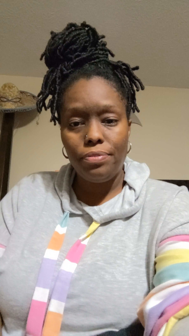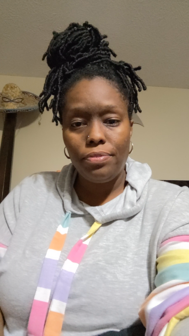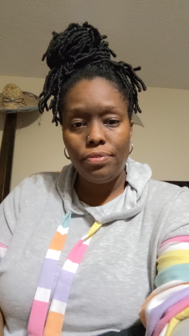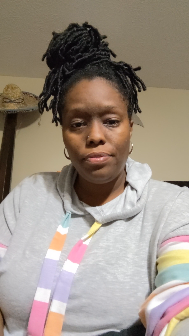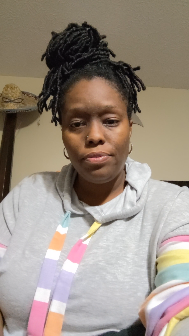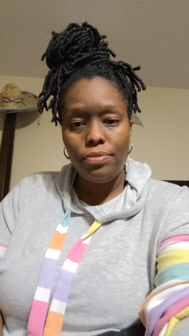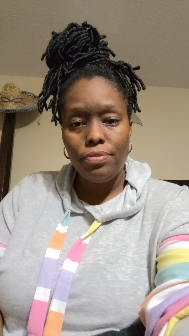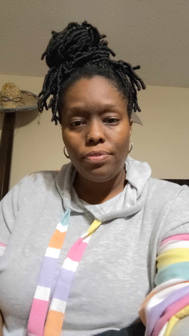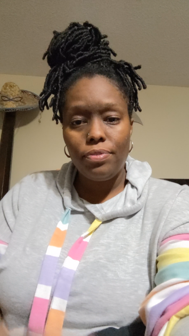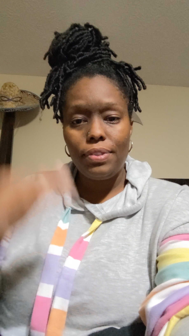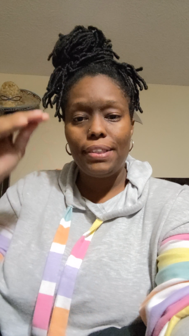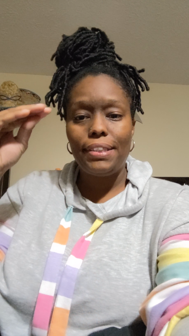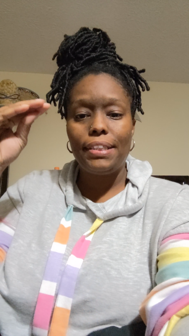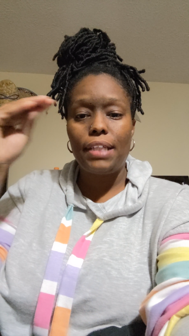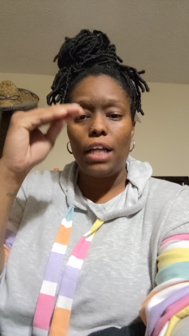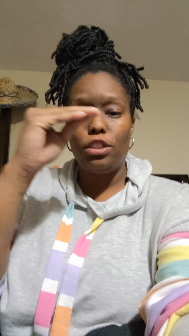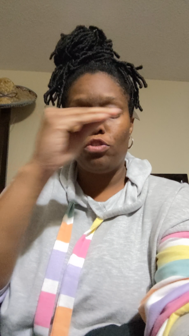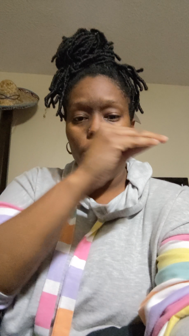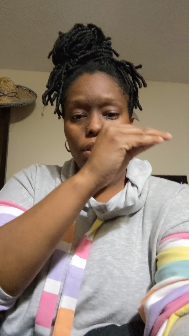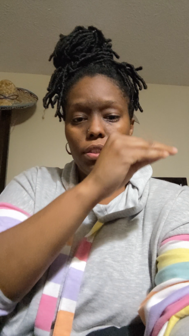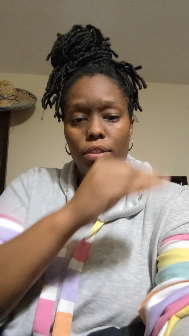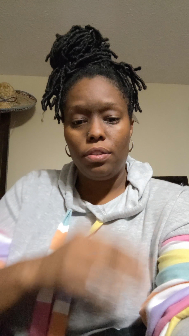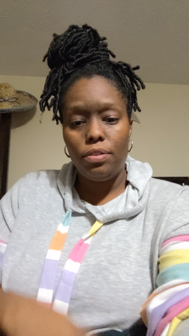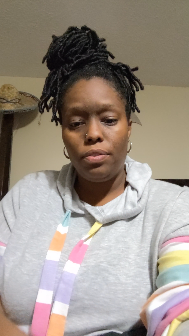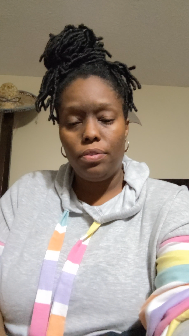dinosaur